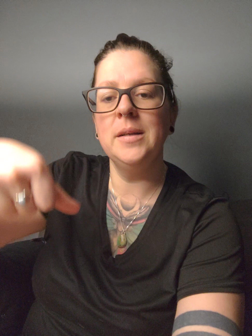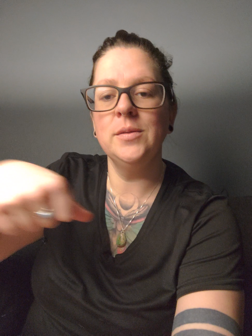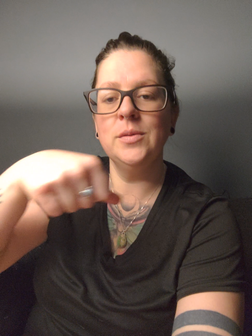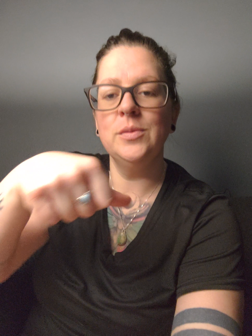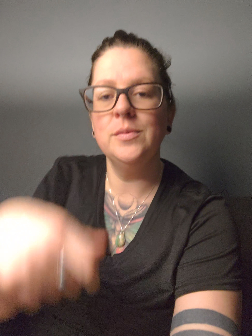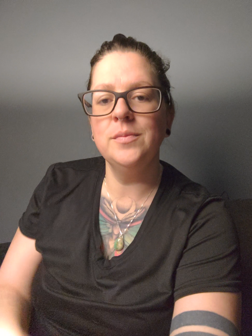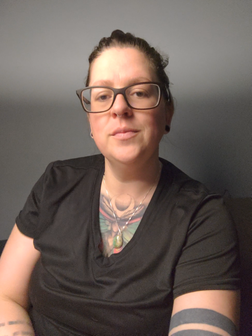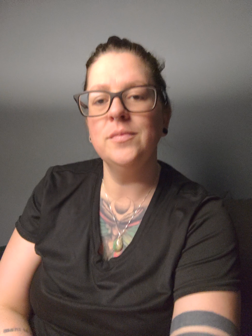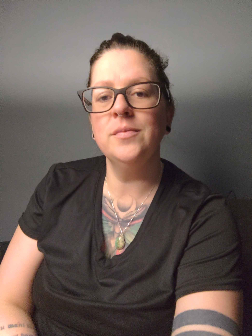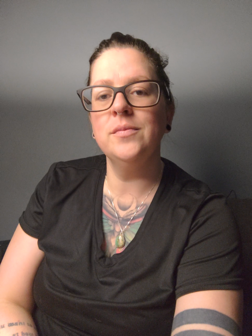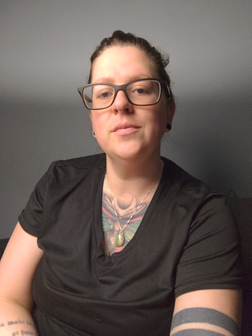puzzle